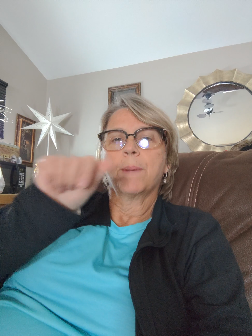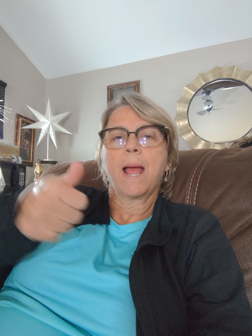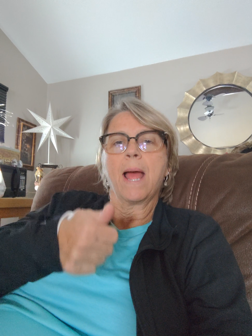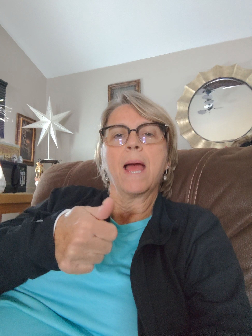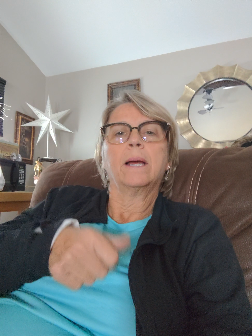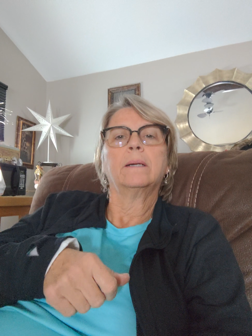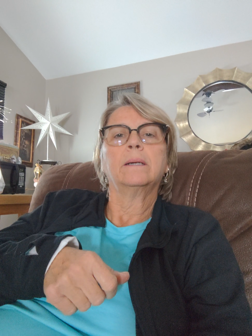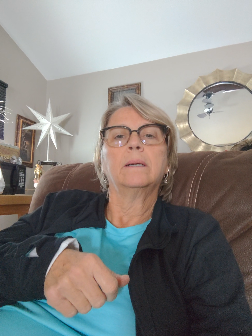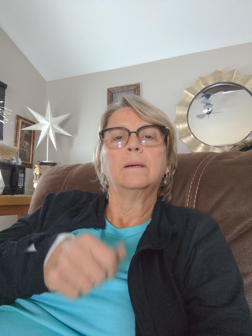beside